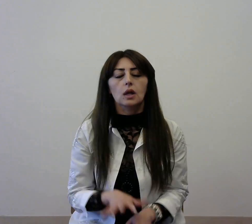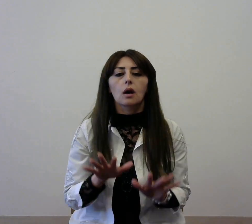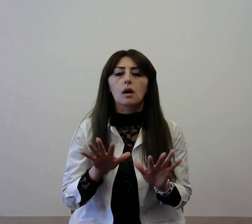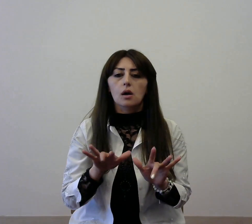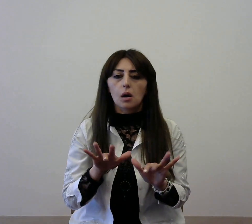kompüter